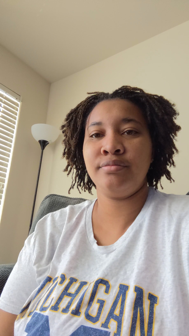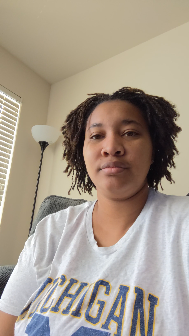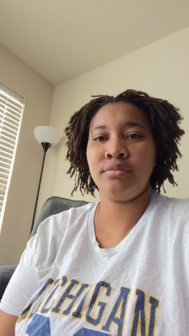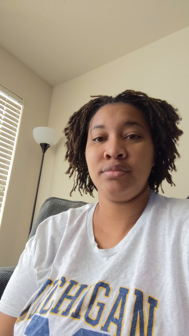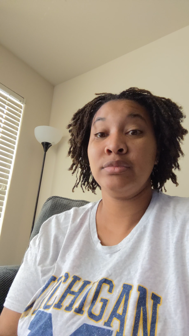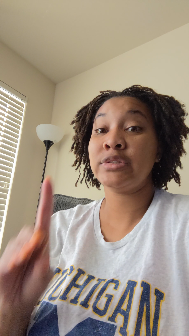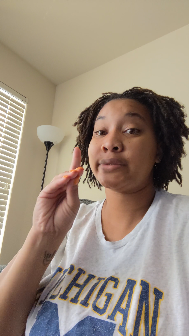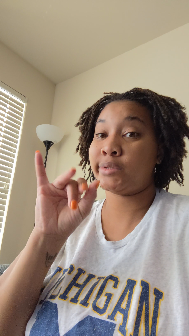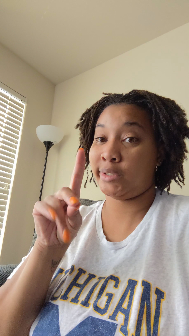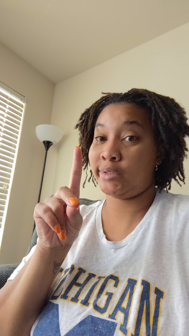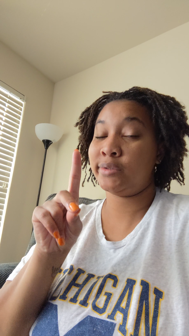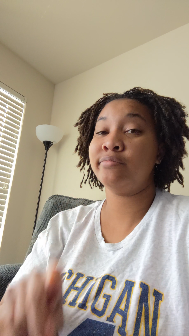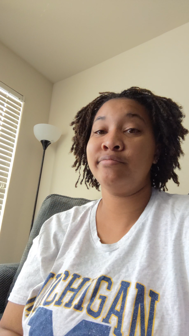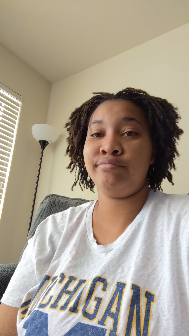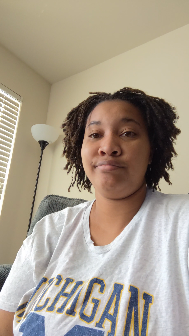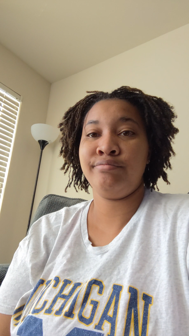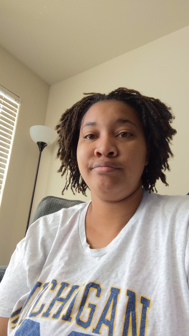did